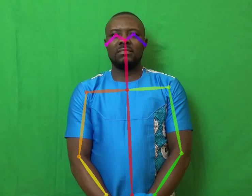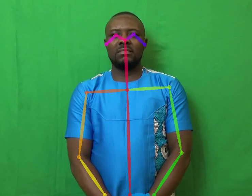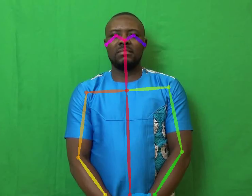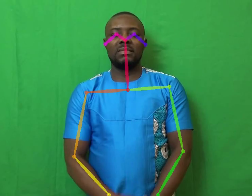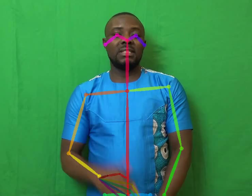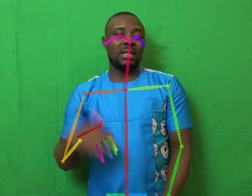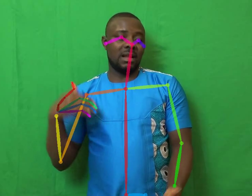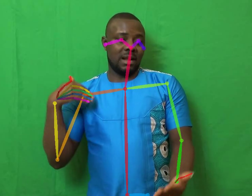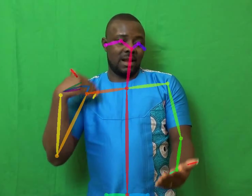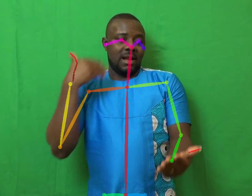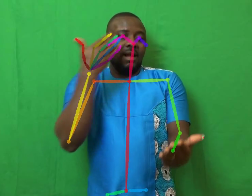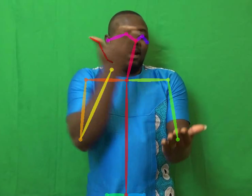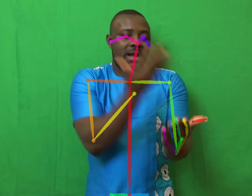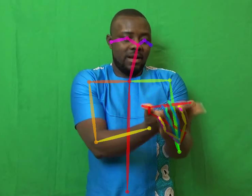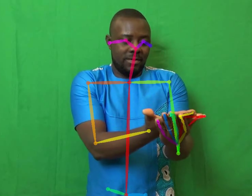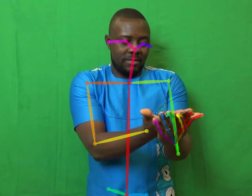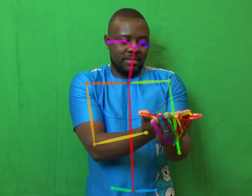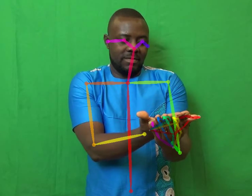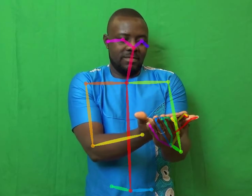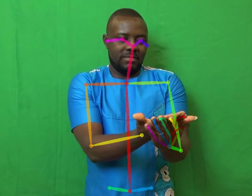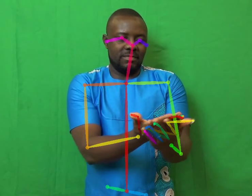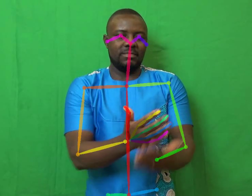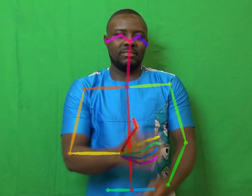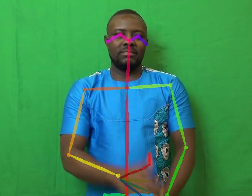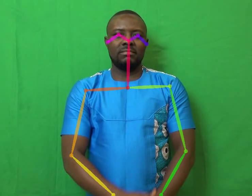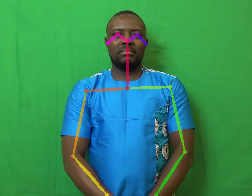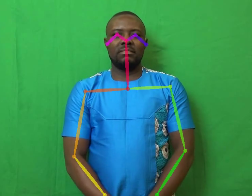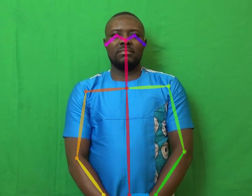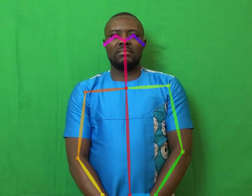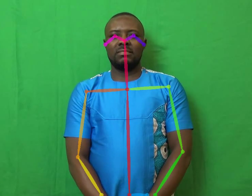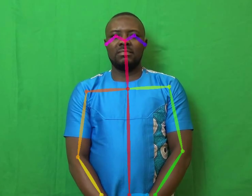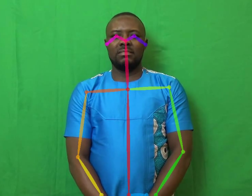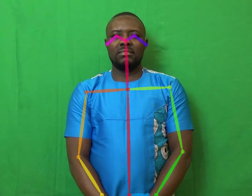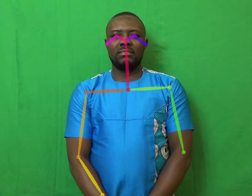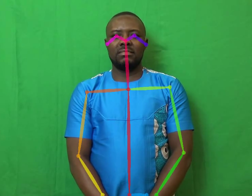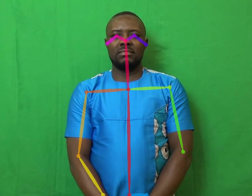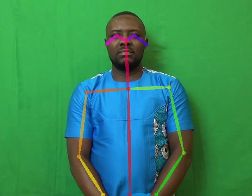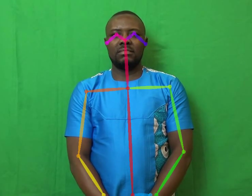arrive